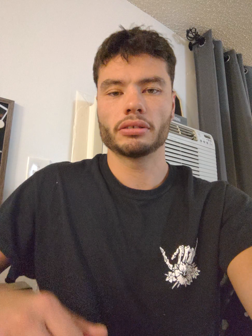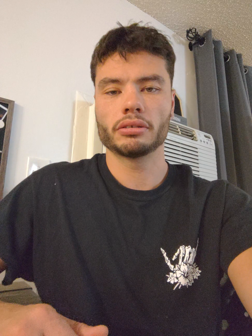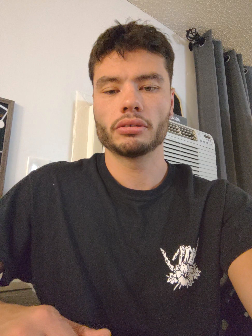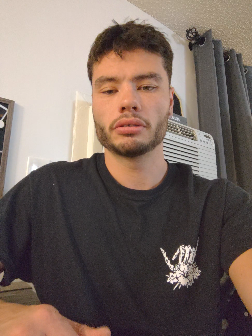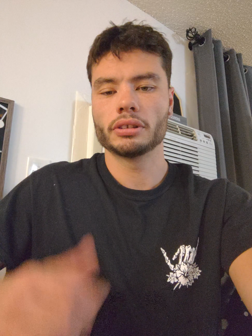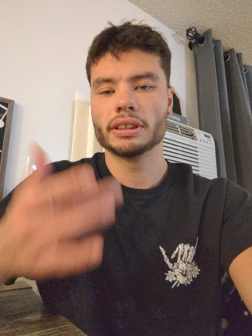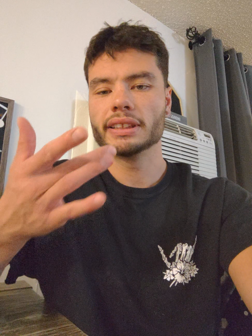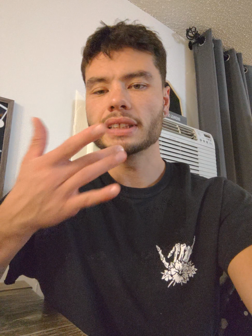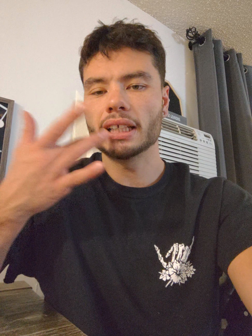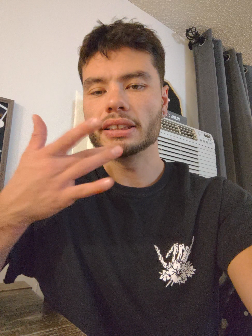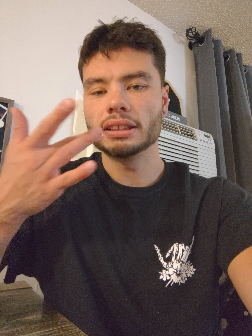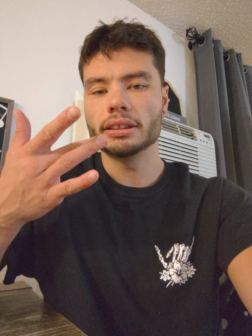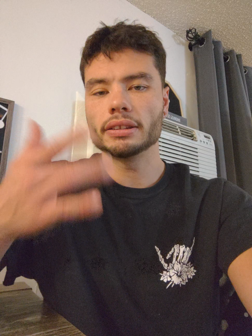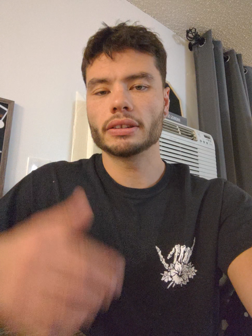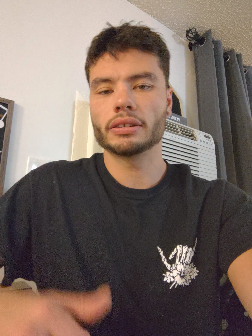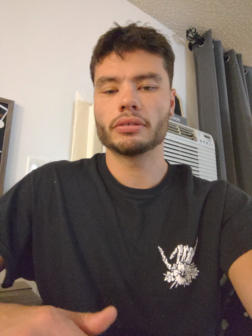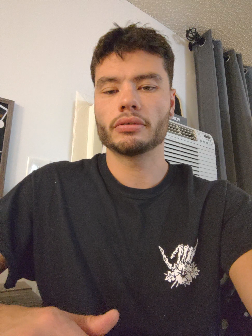taste